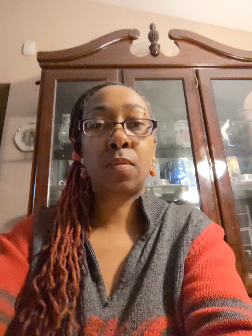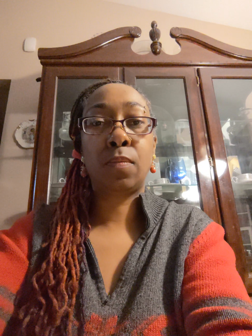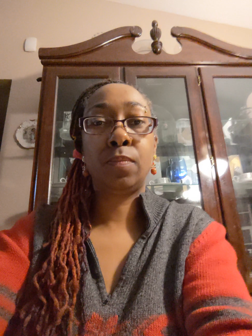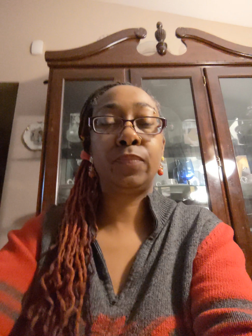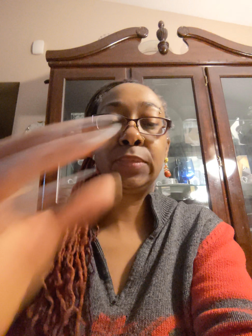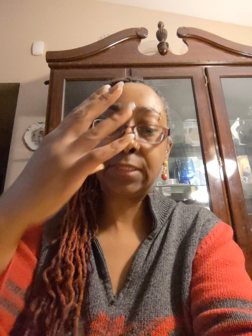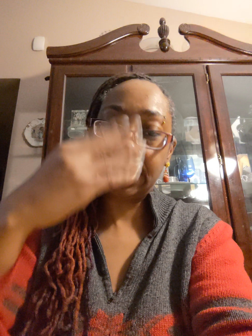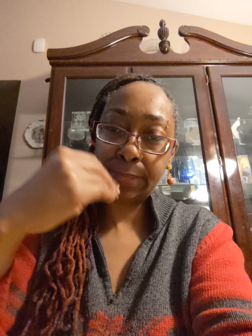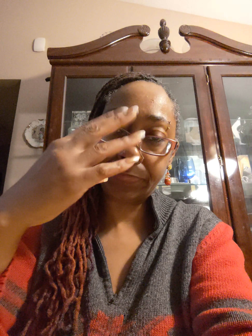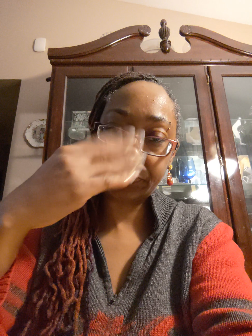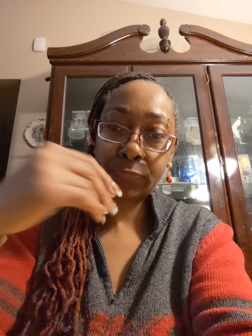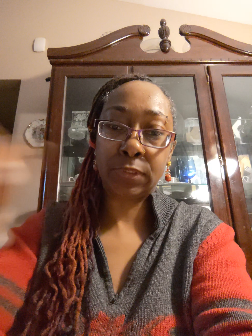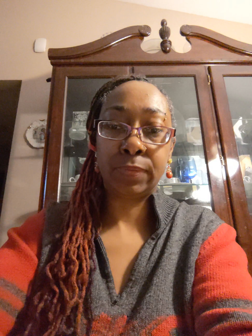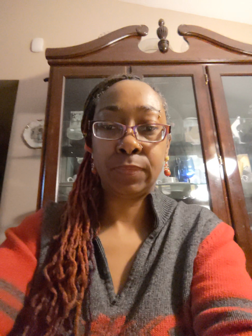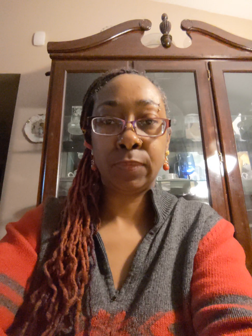sleepy